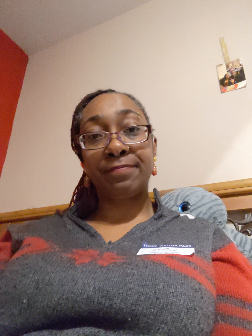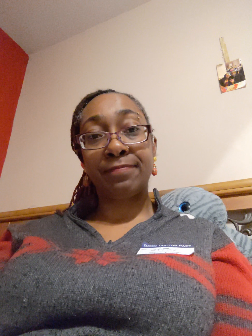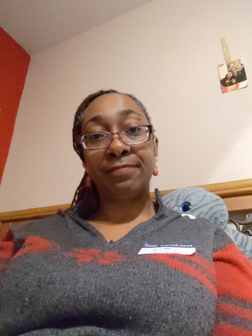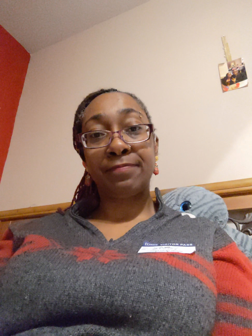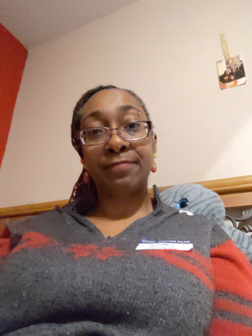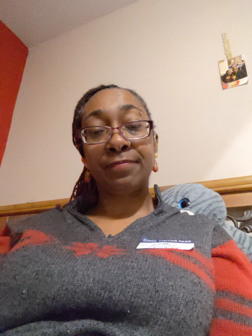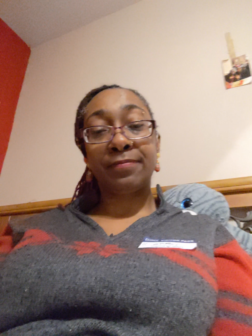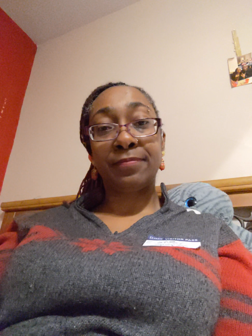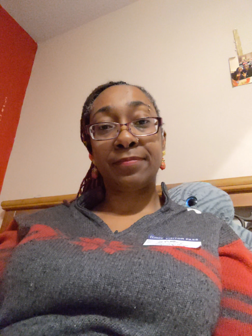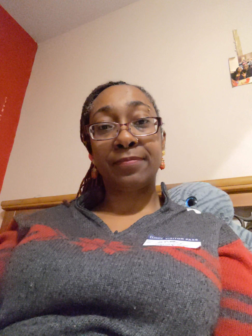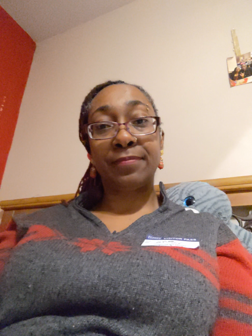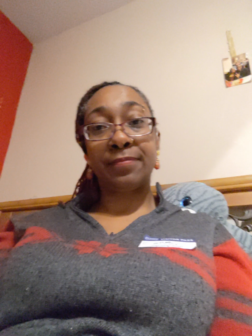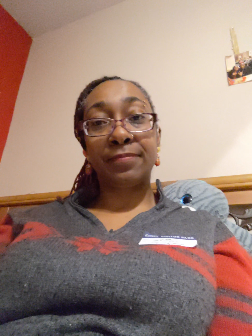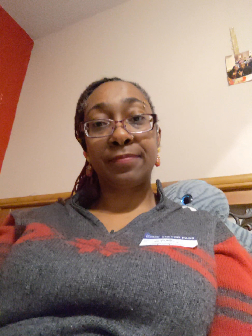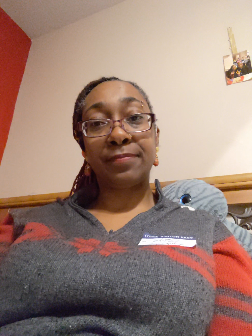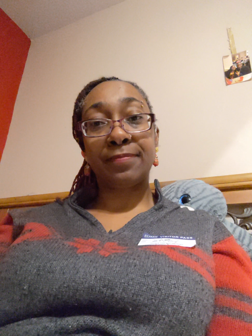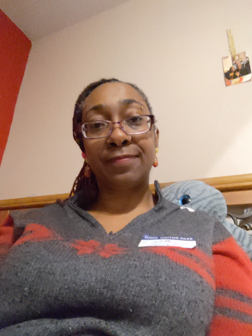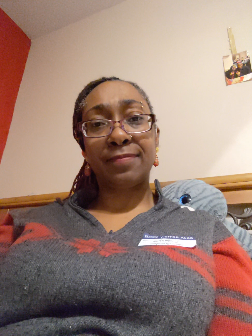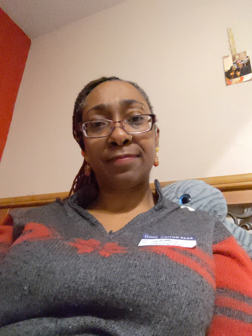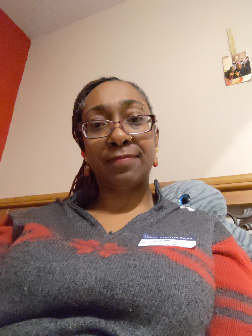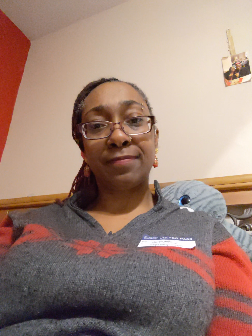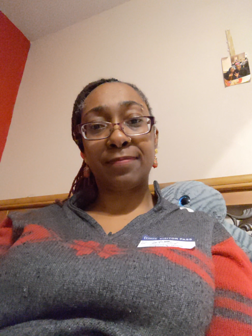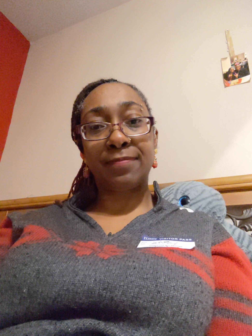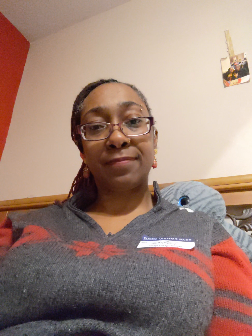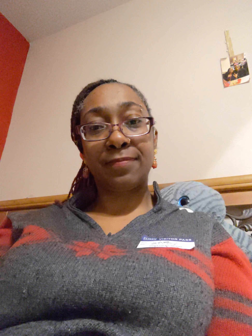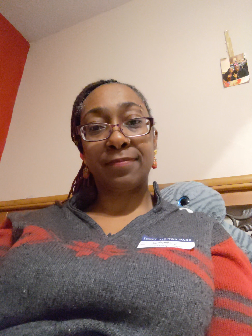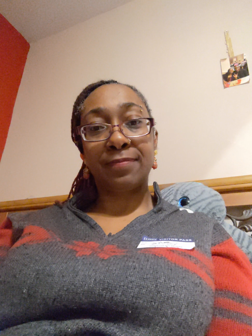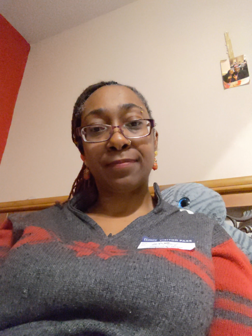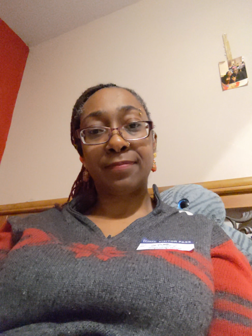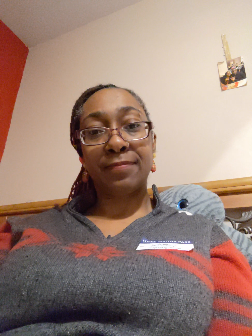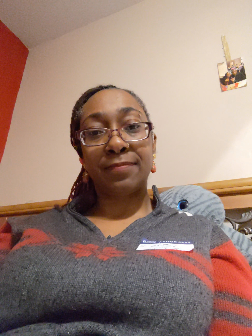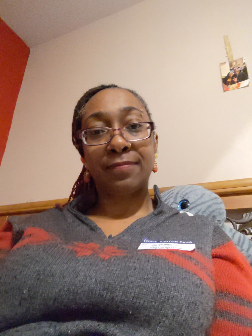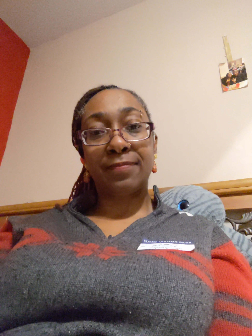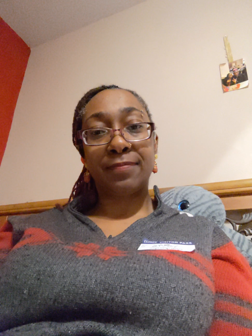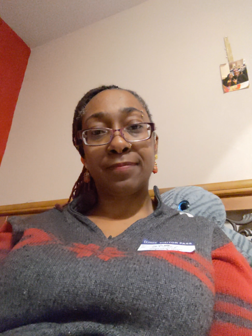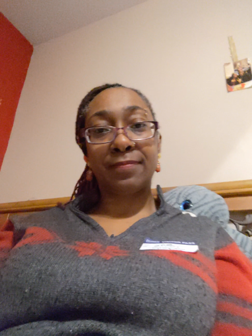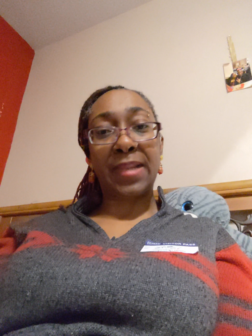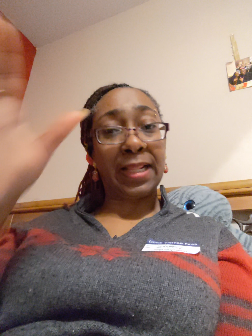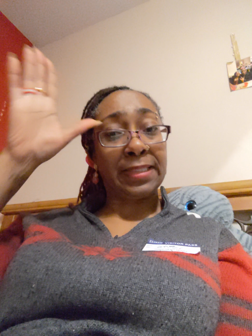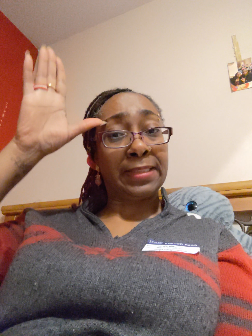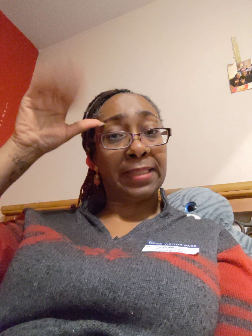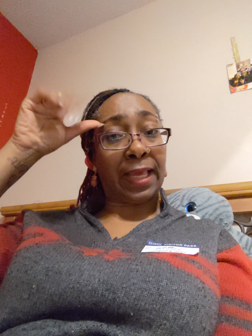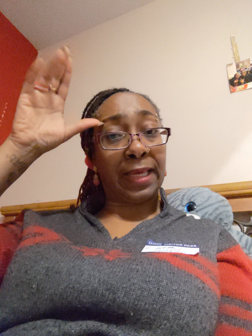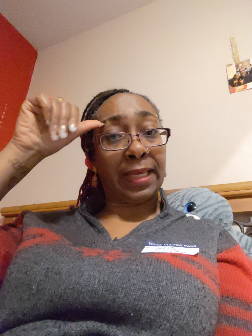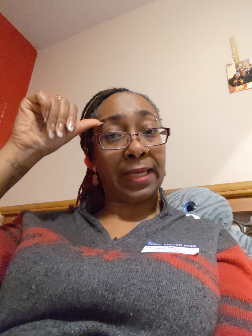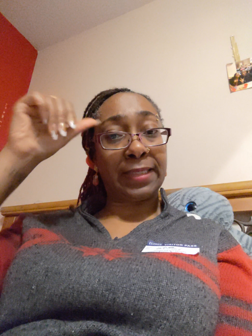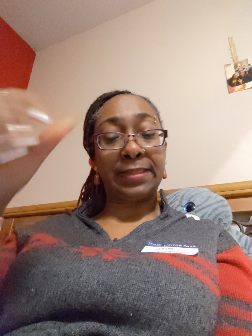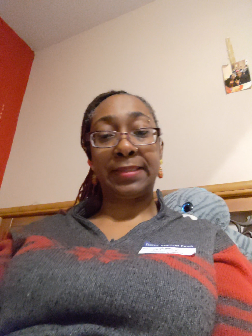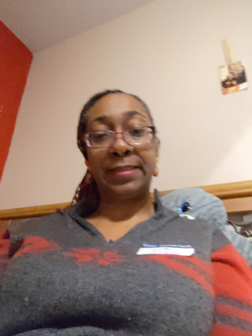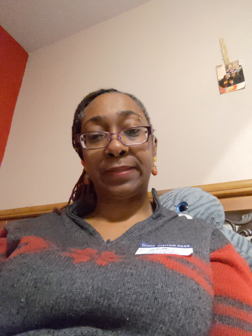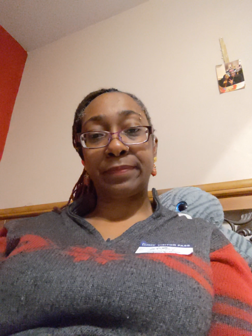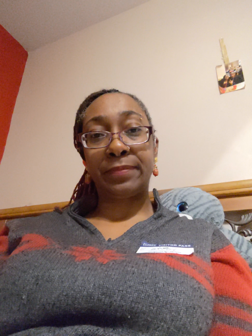donkey